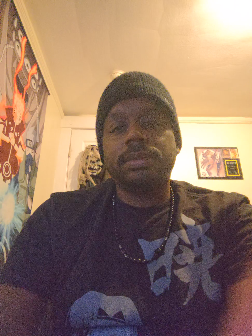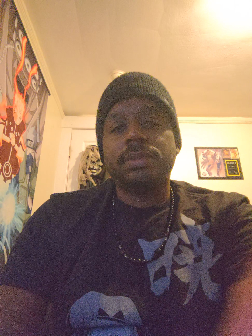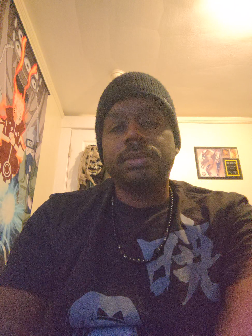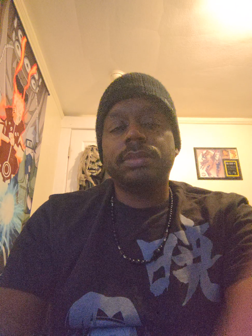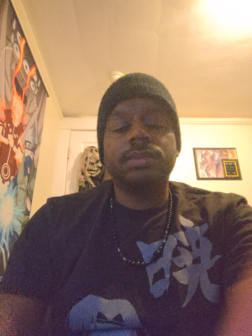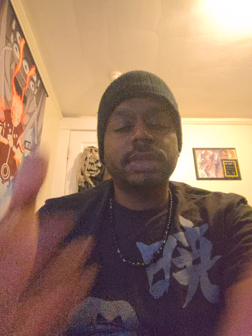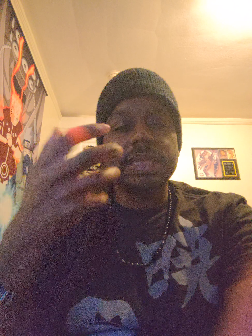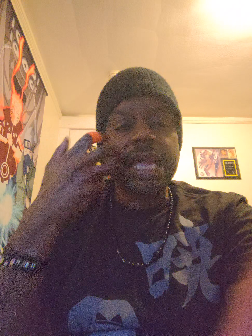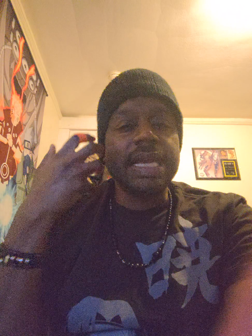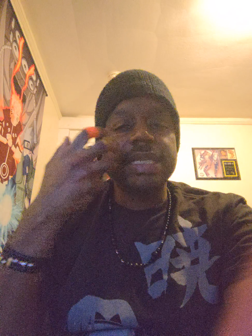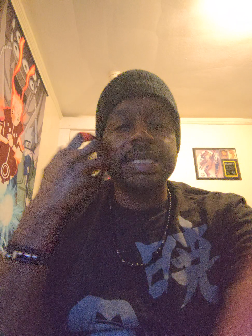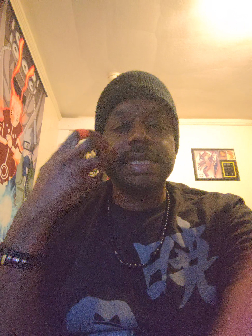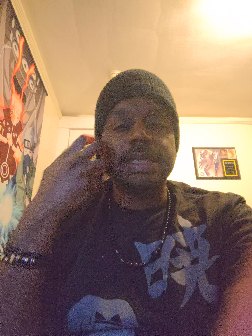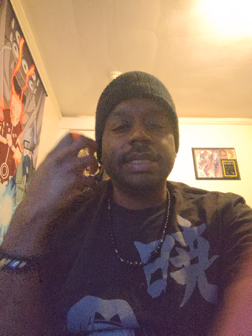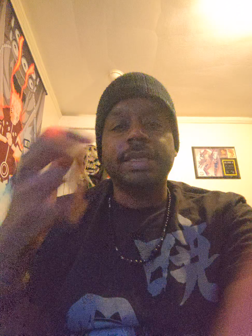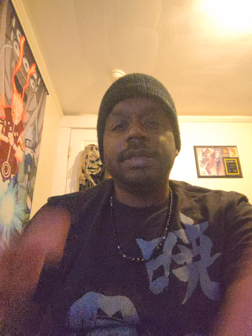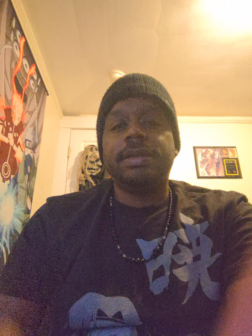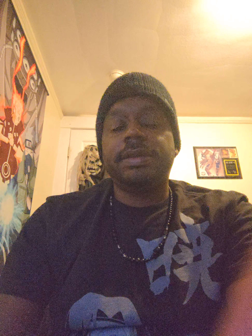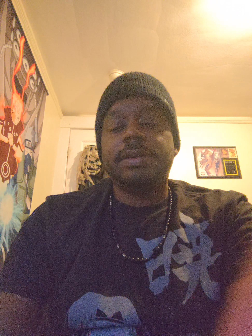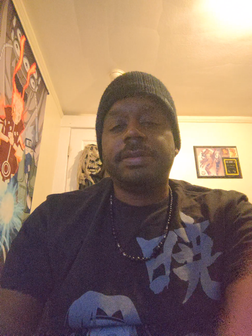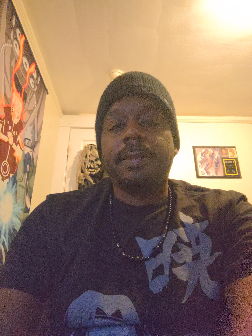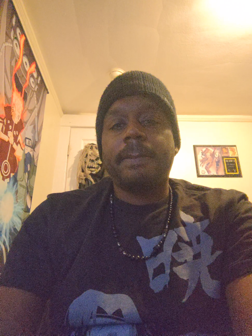tiger